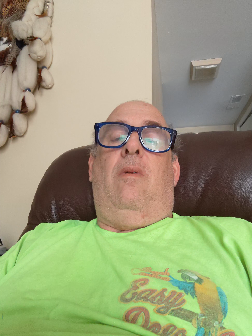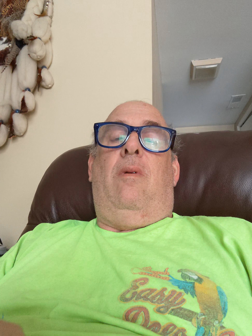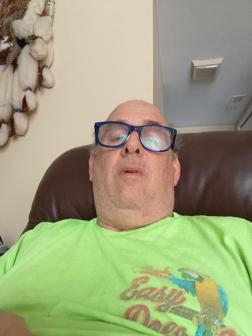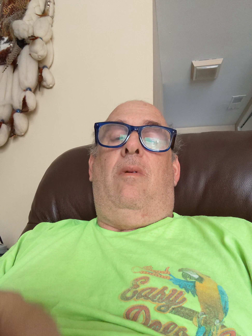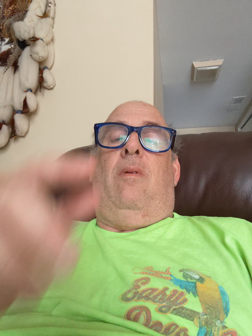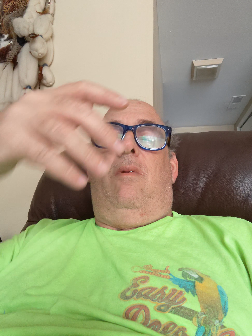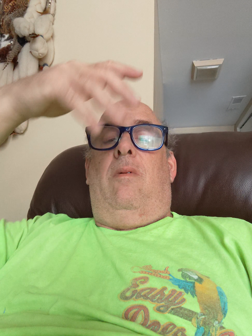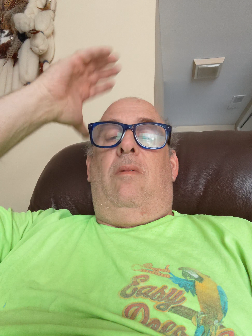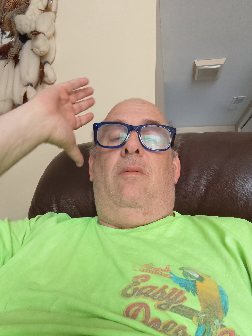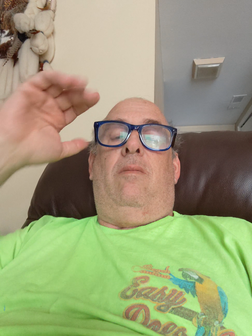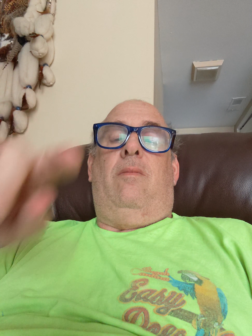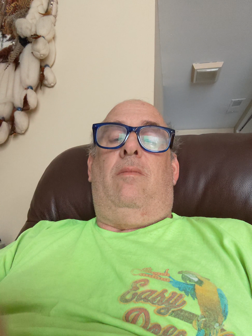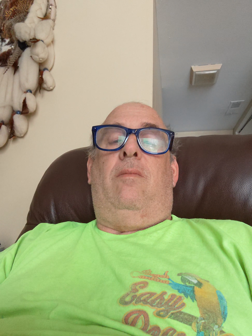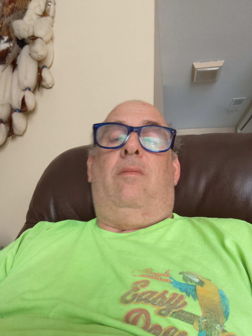lion